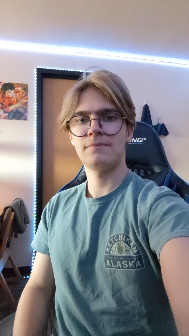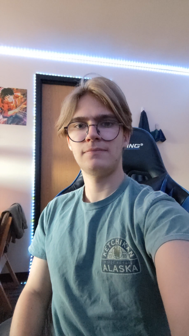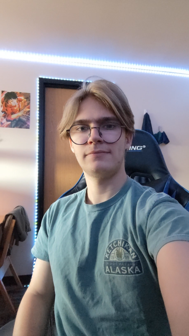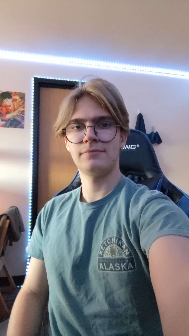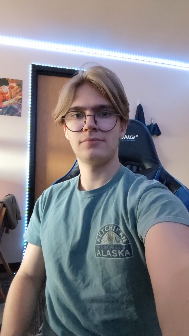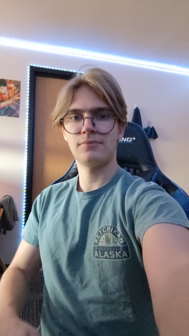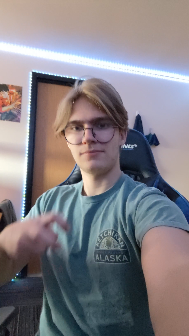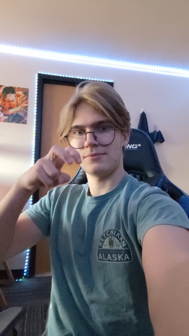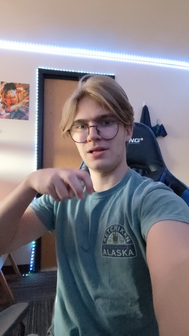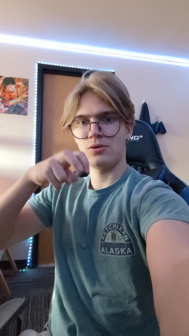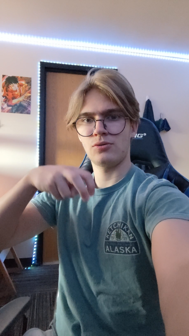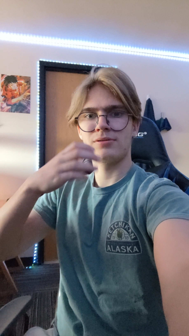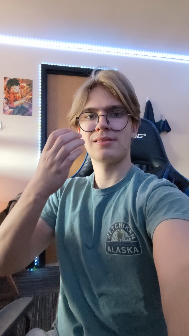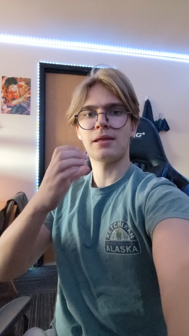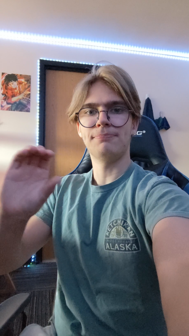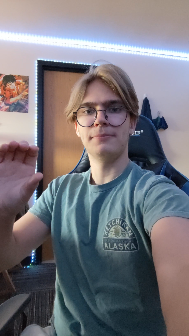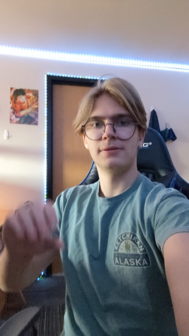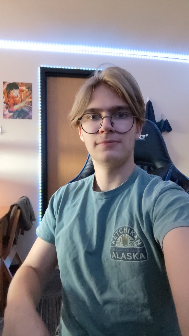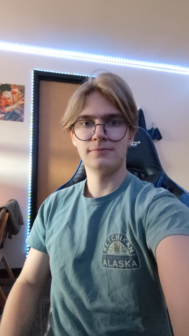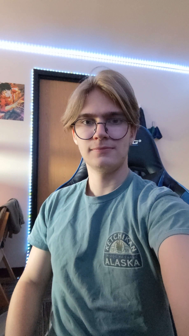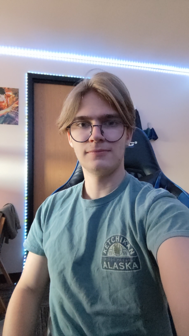potato chip